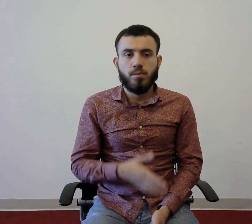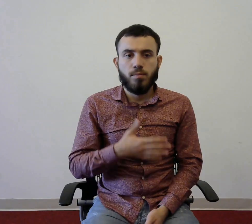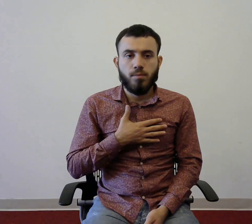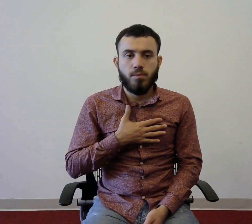mən